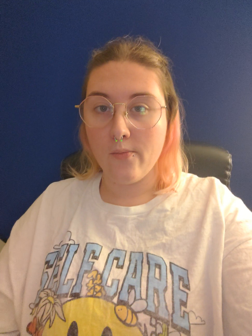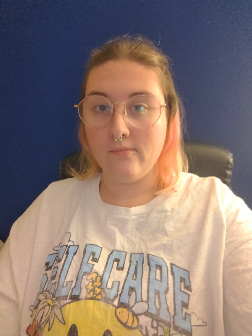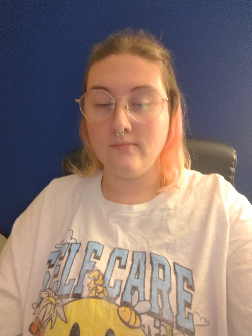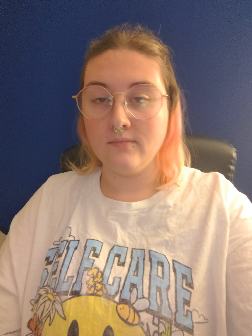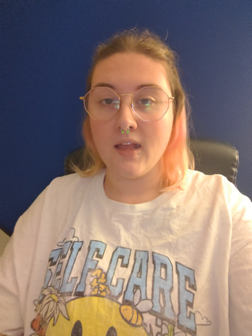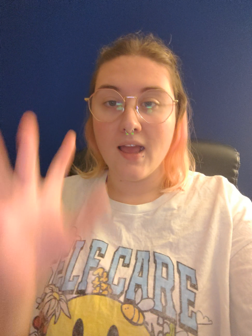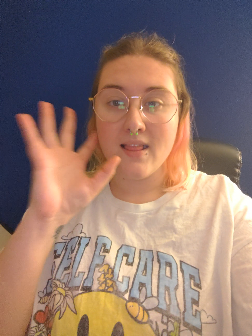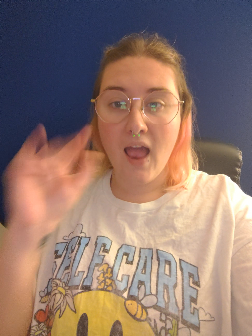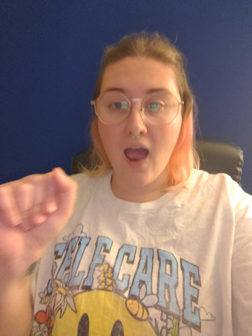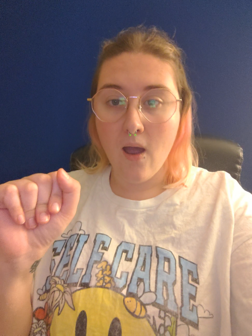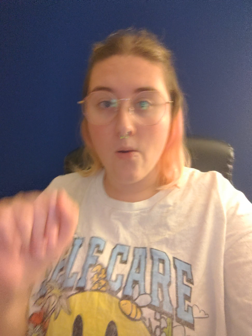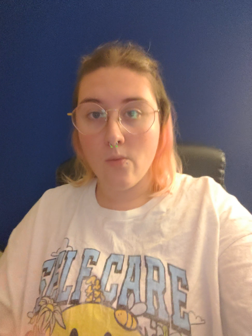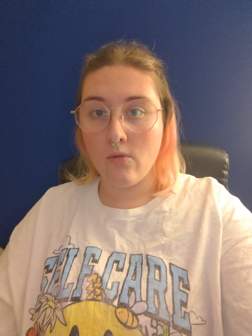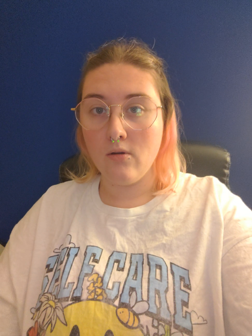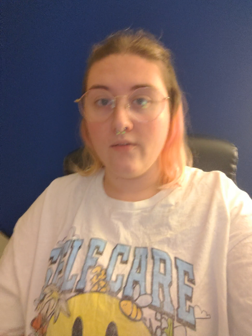loud